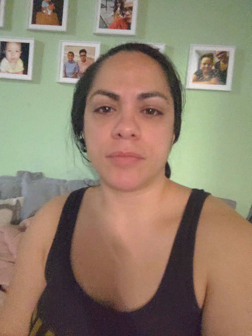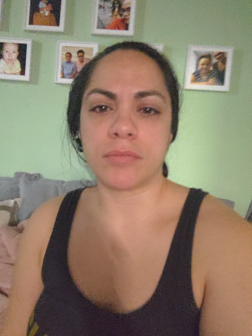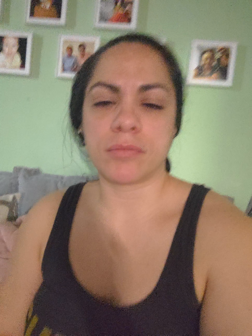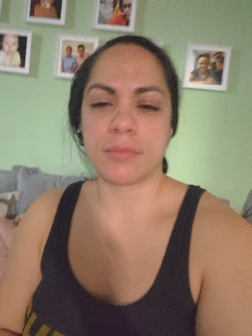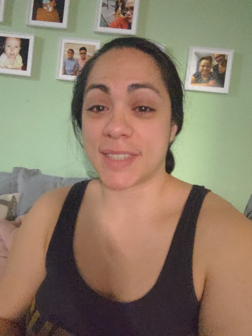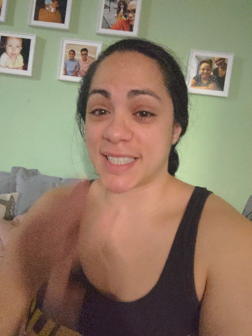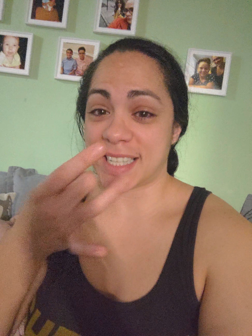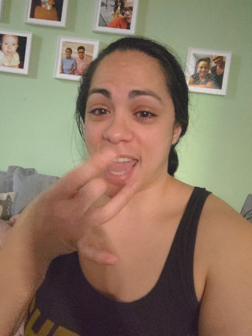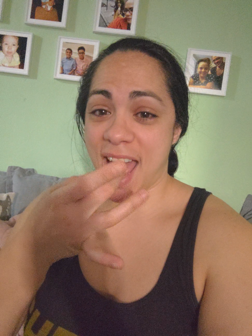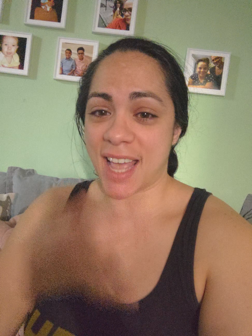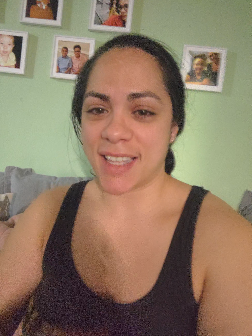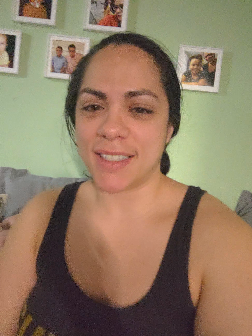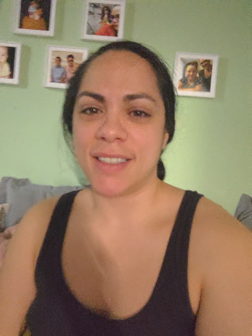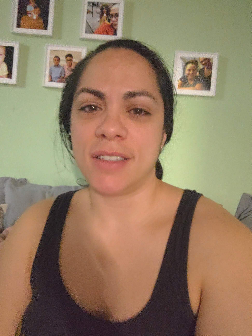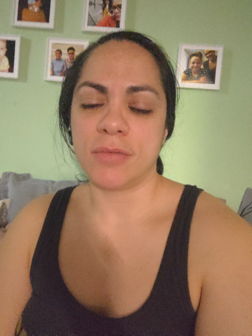snack